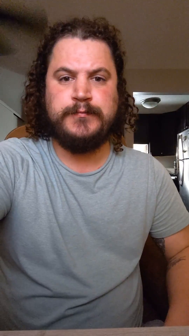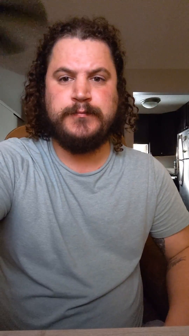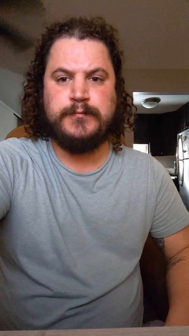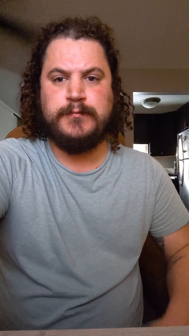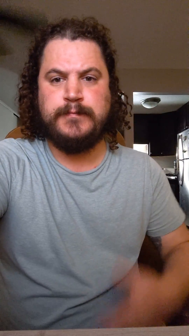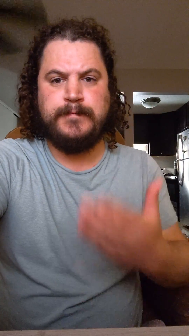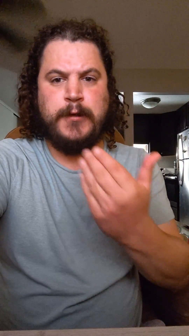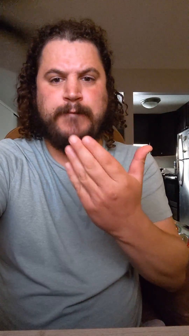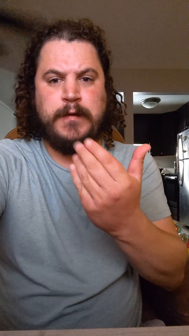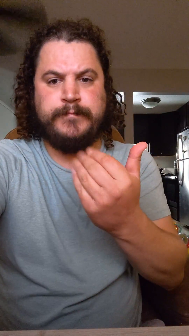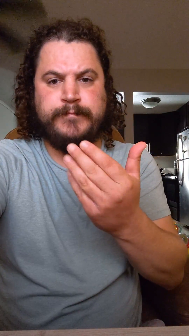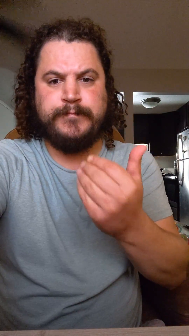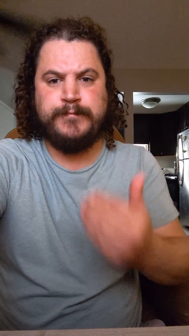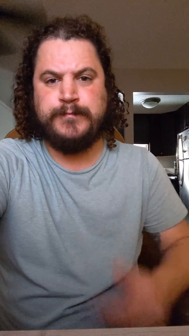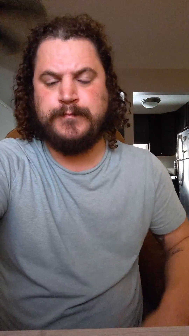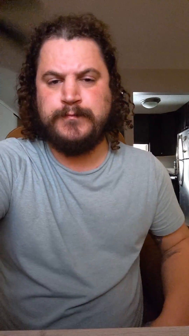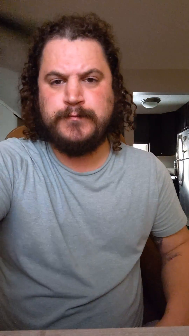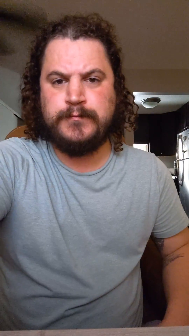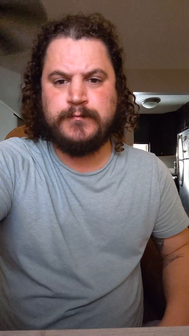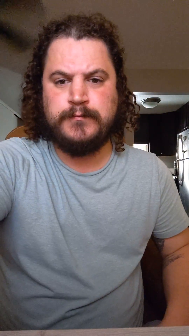butterfly